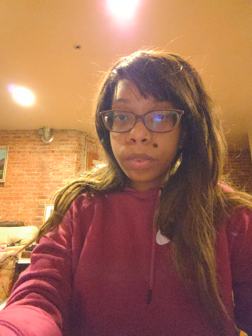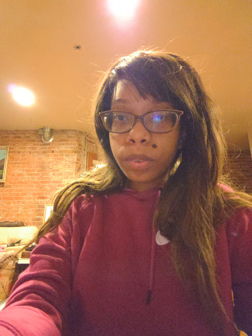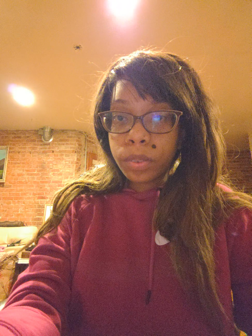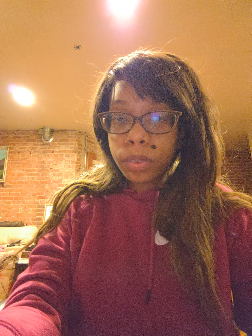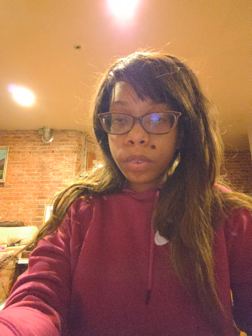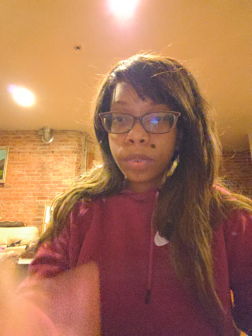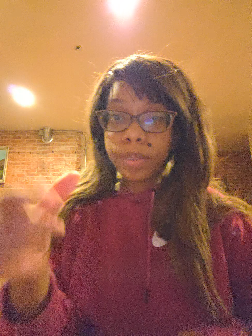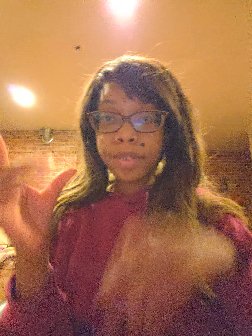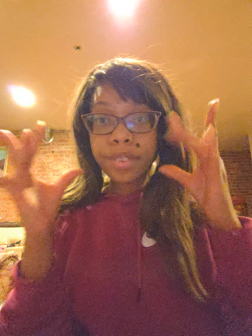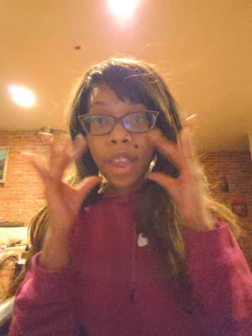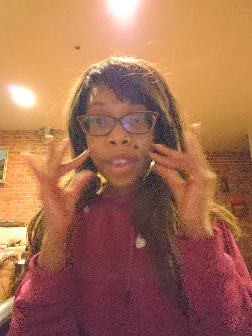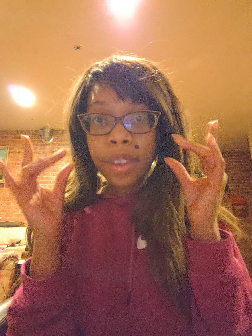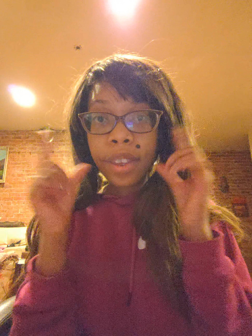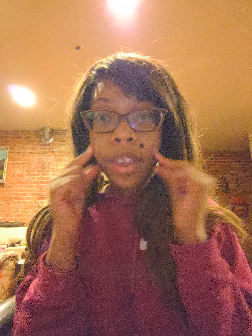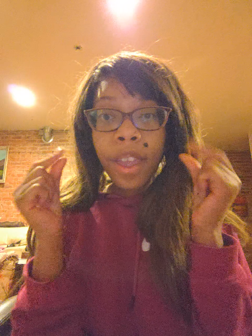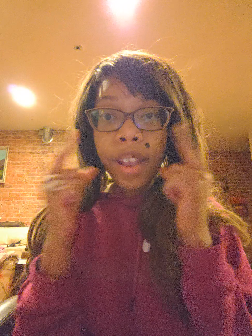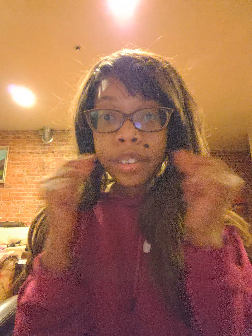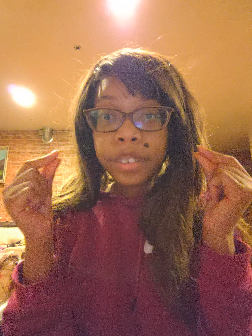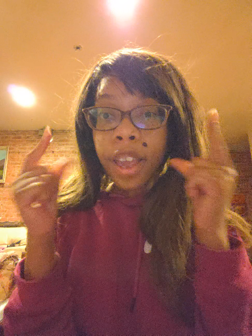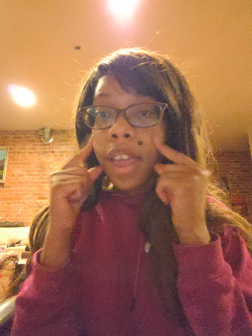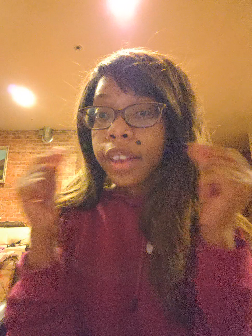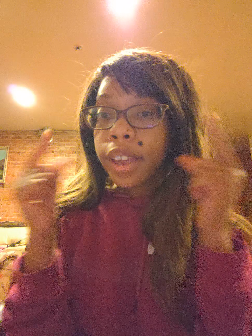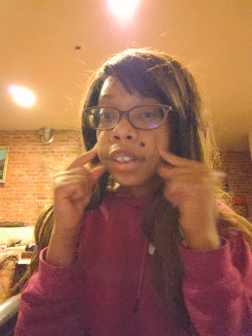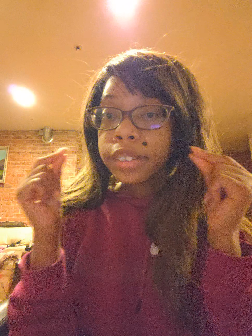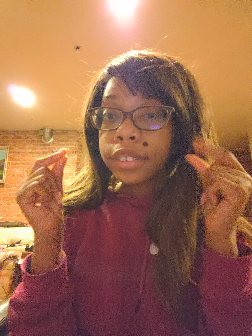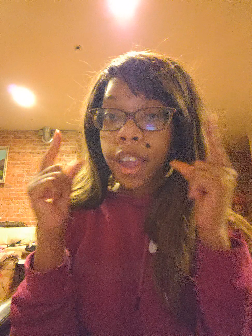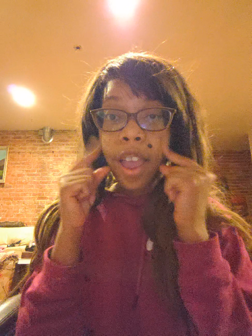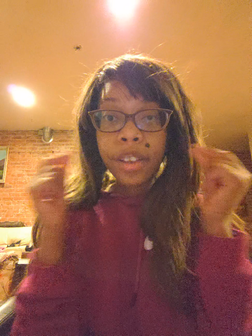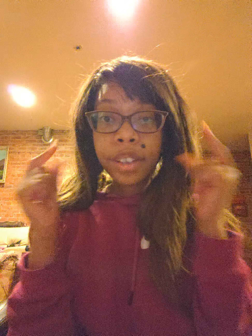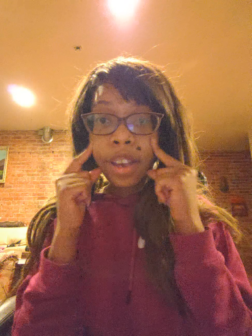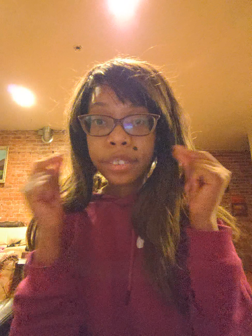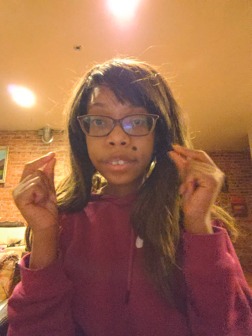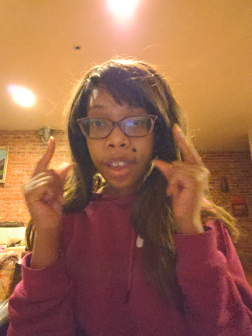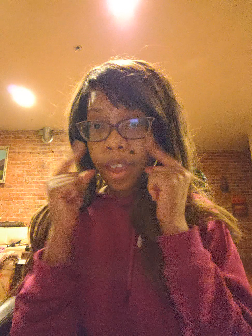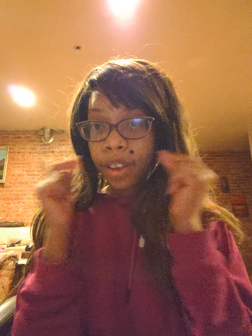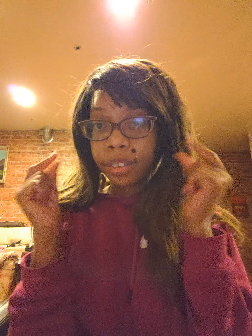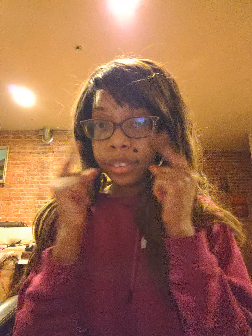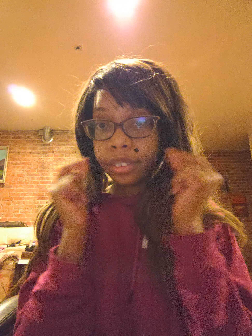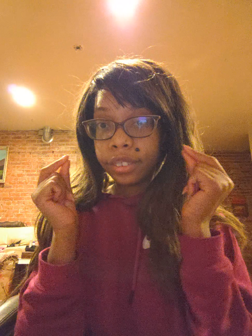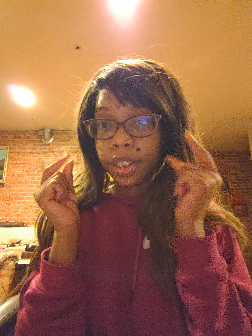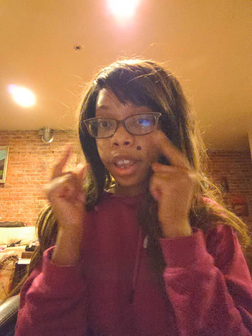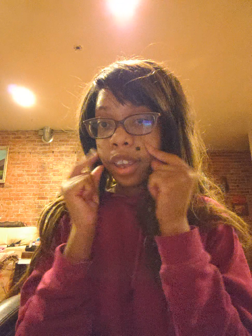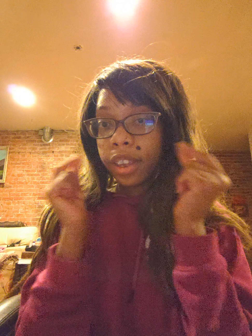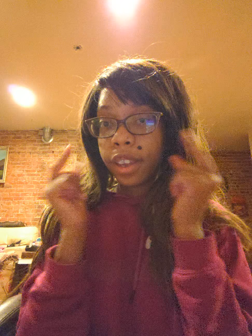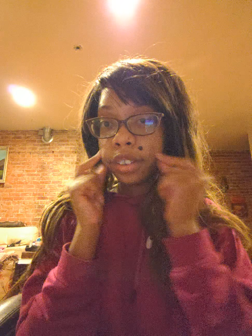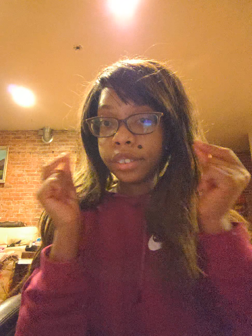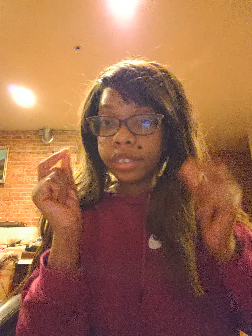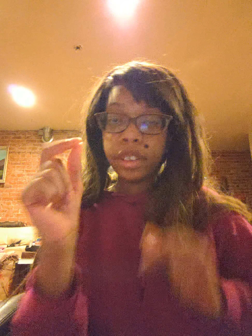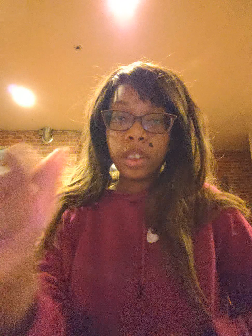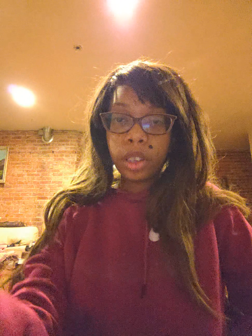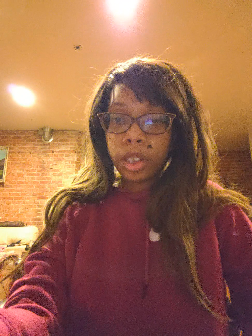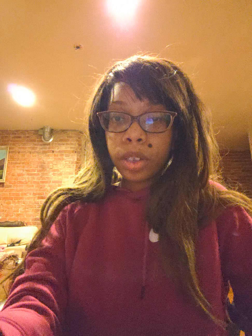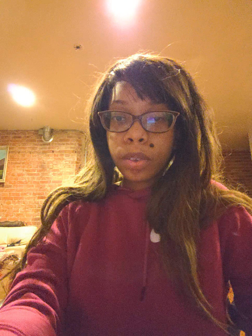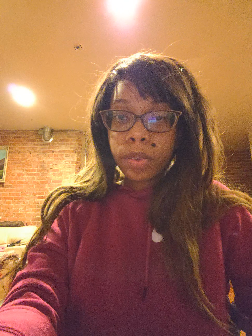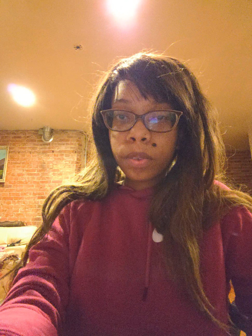cat